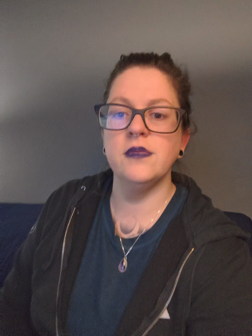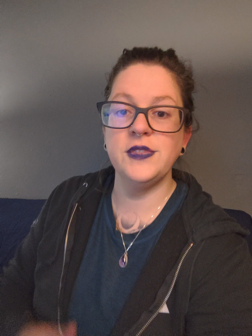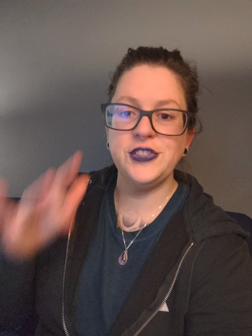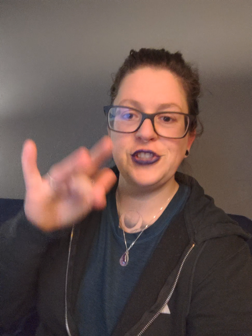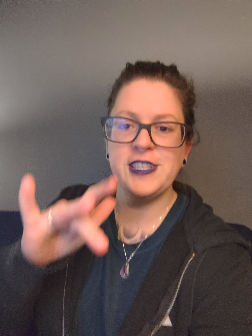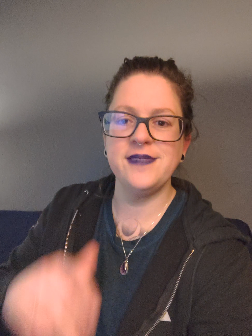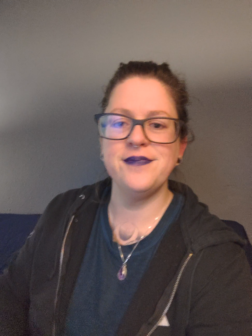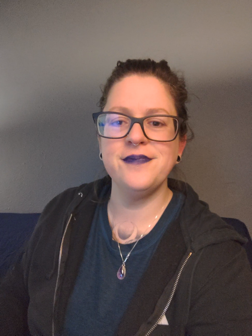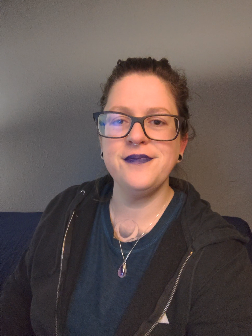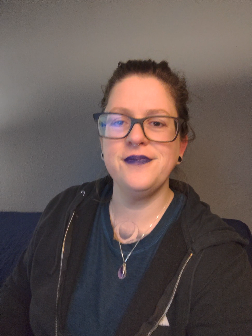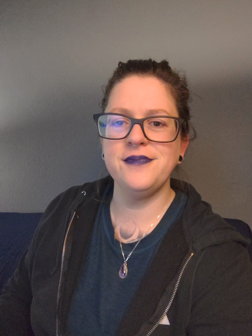touch